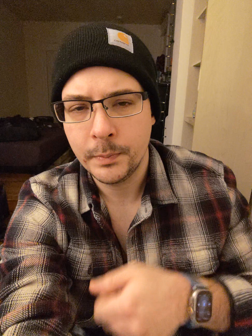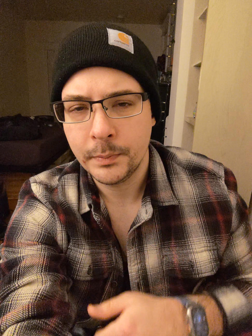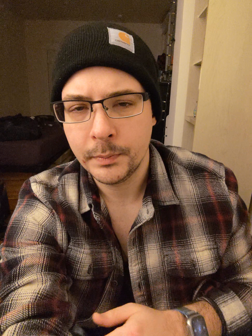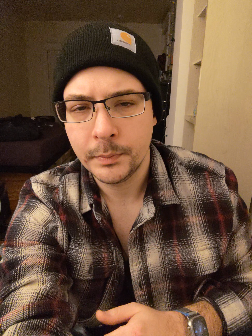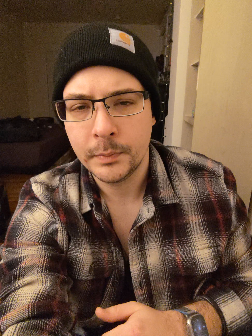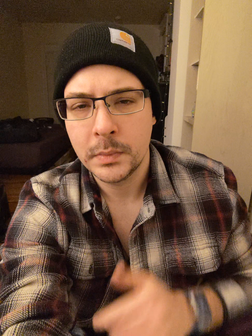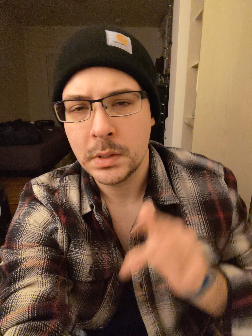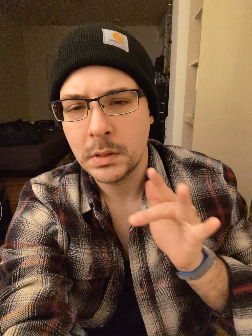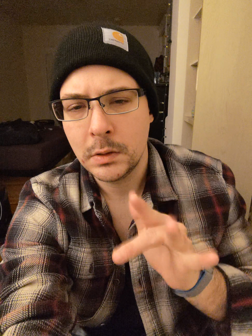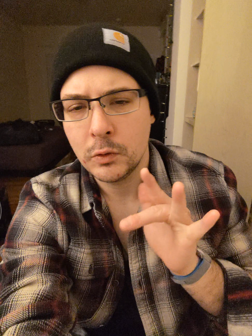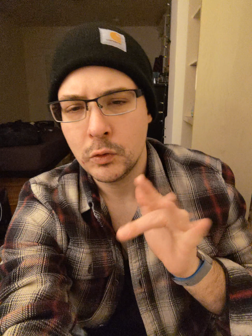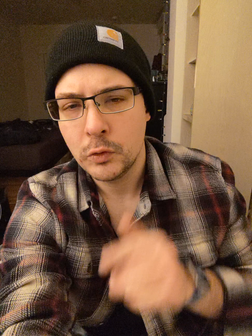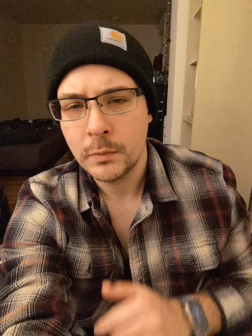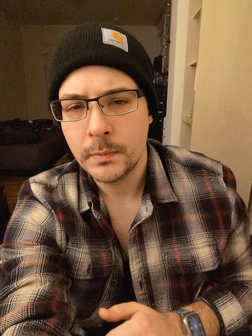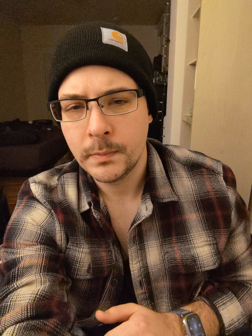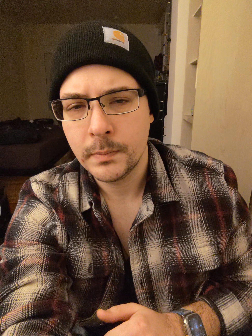touch